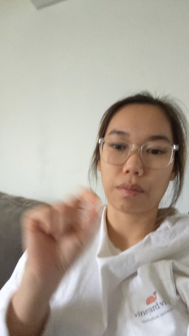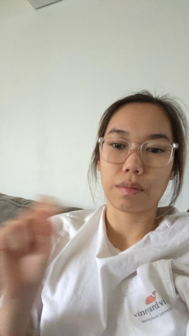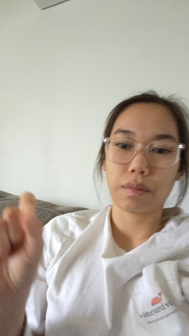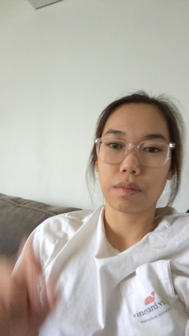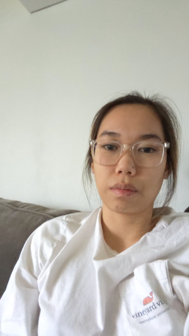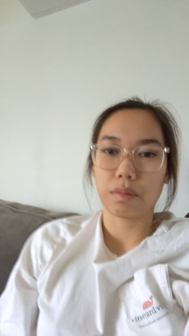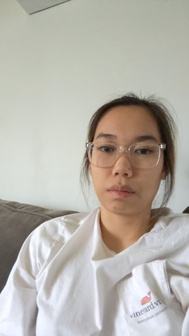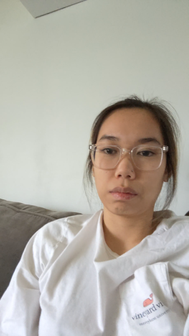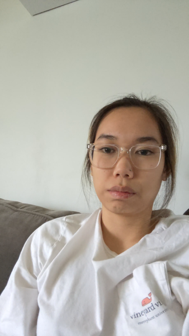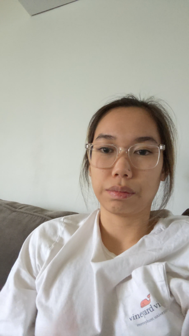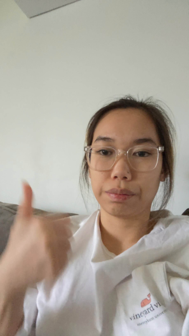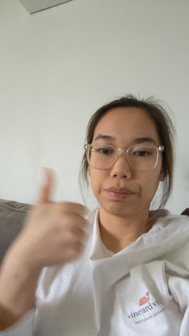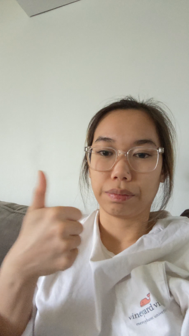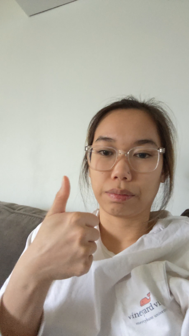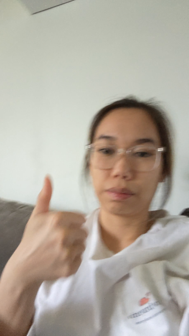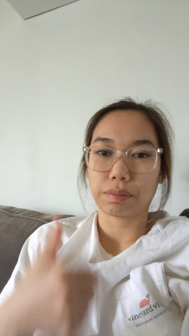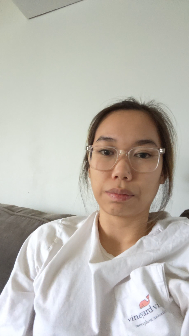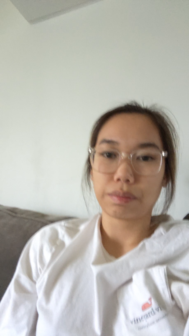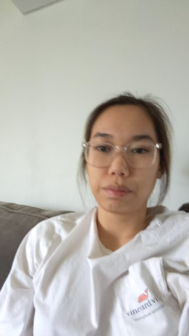game